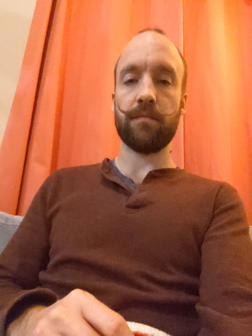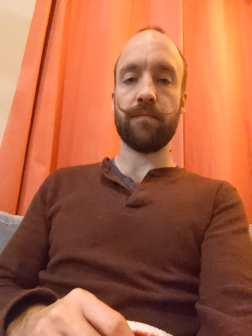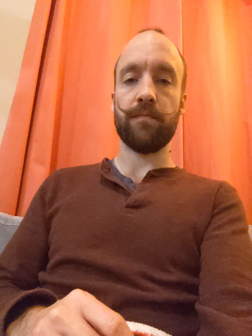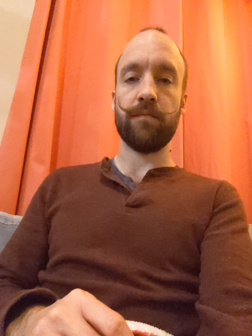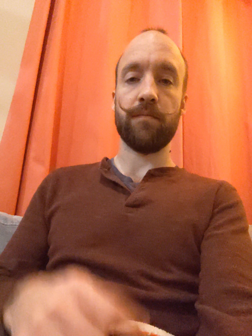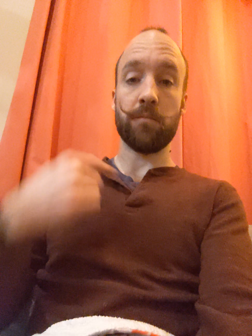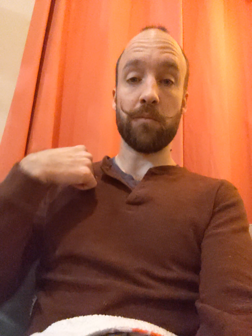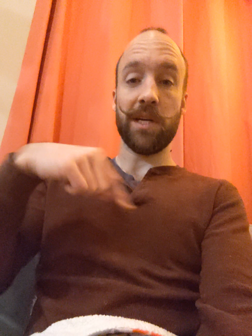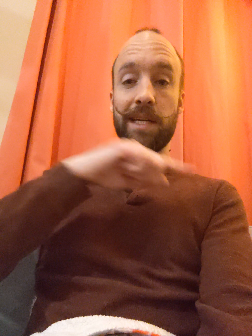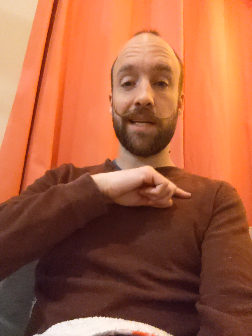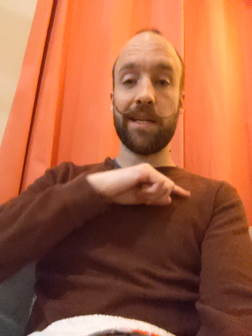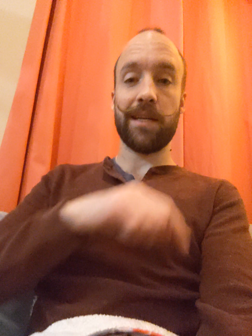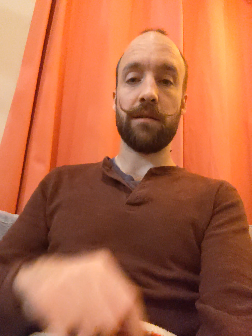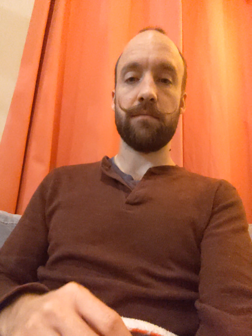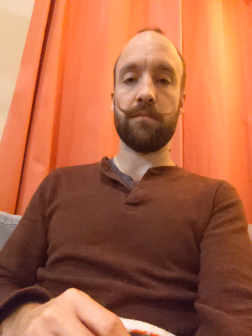we